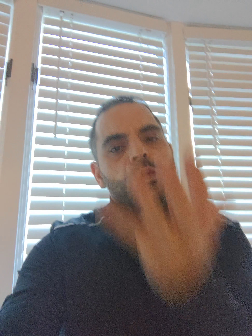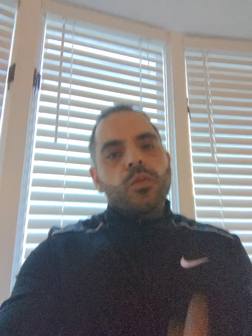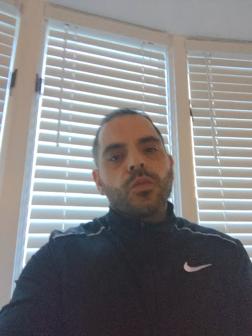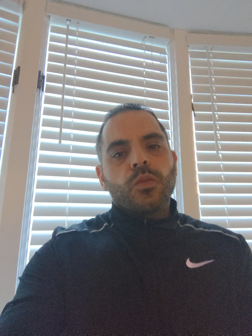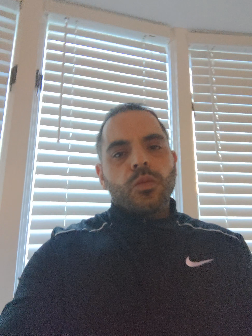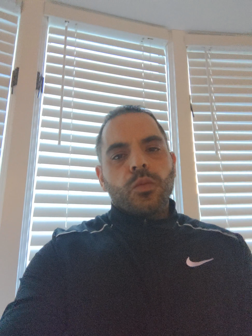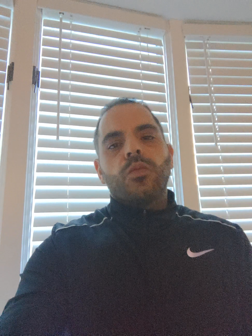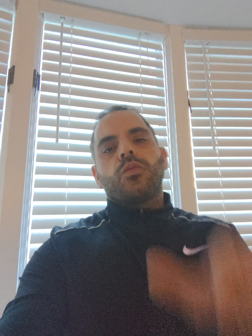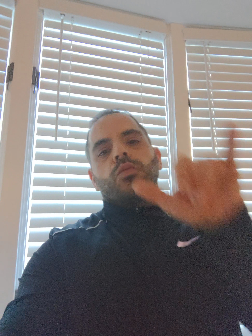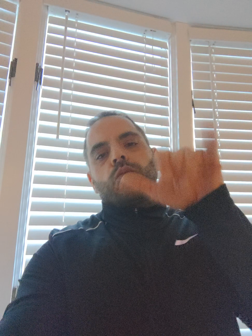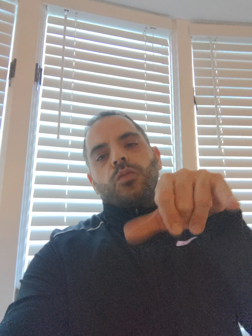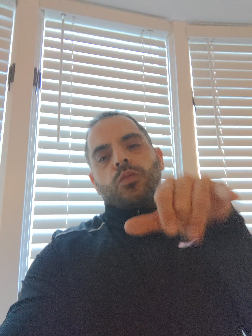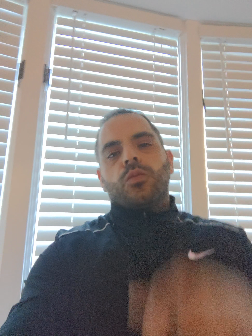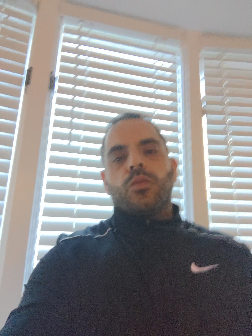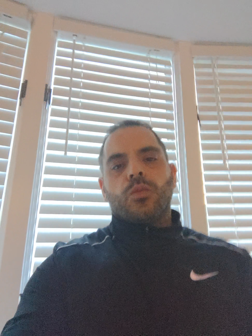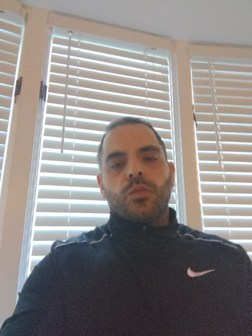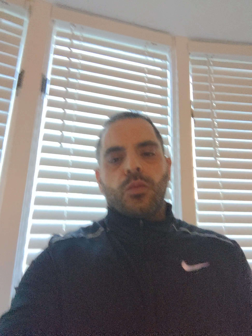that